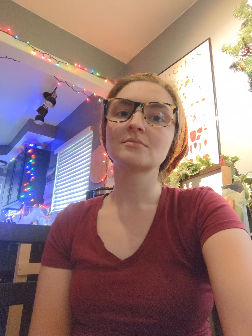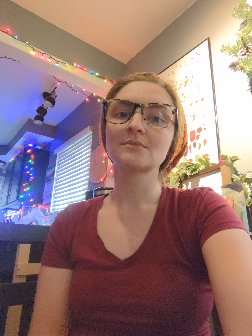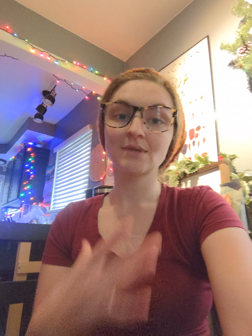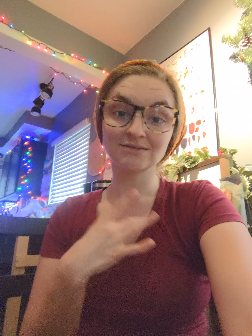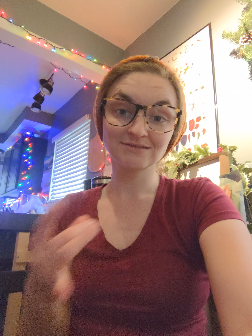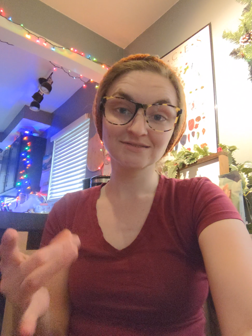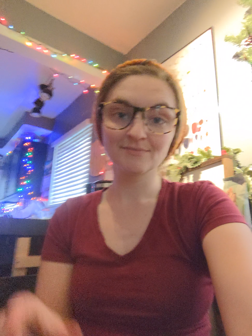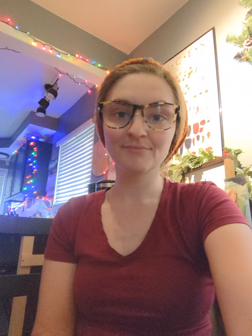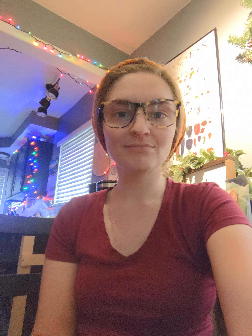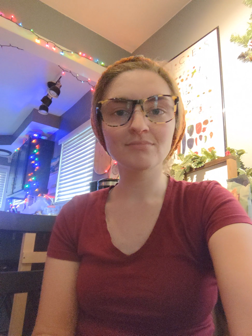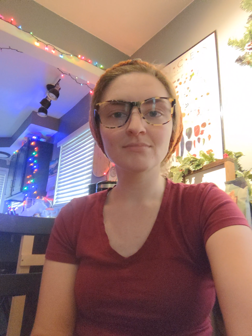like